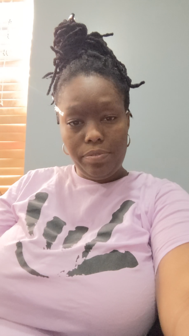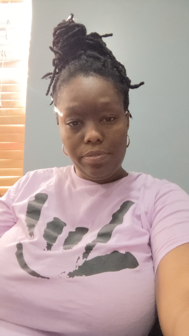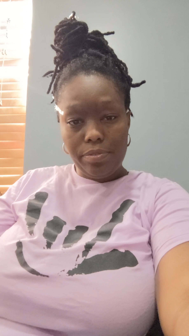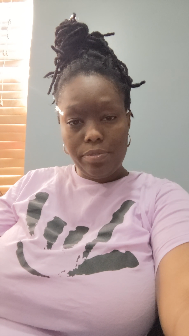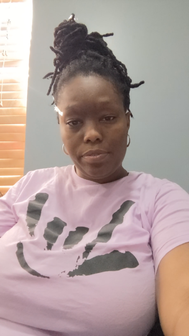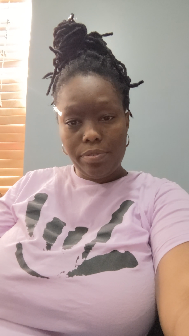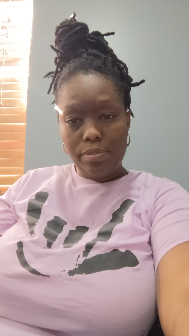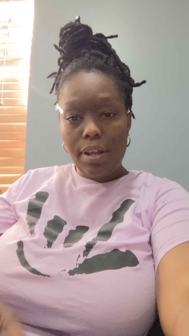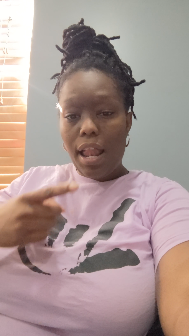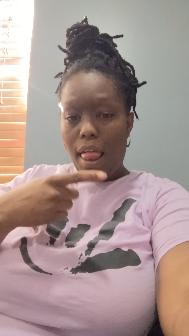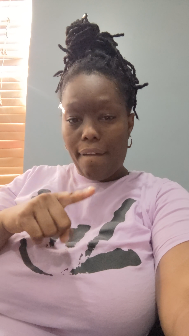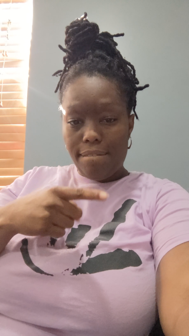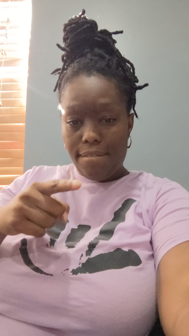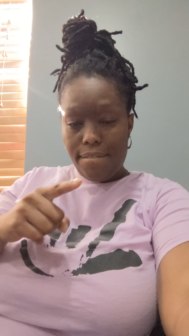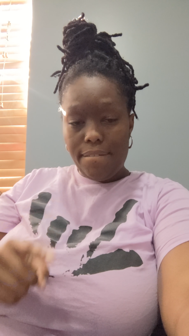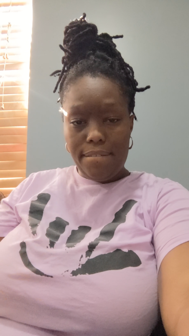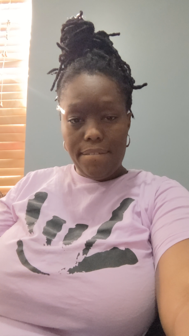knife